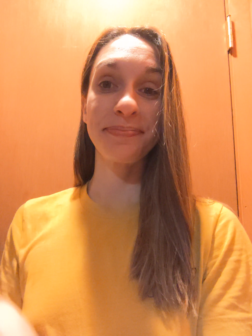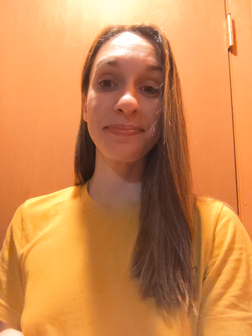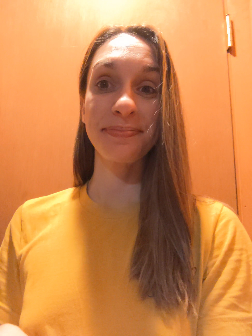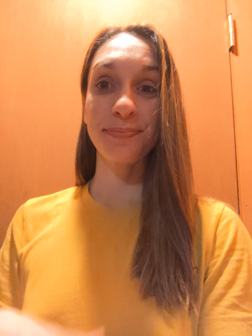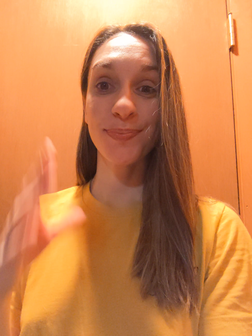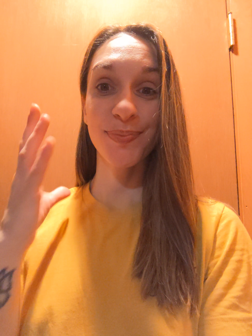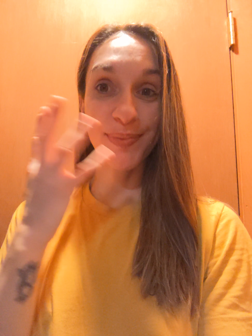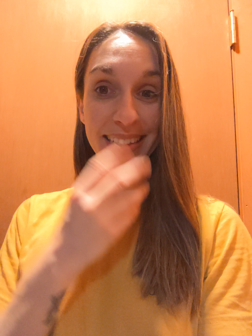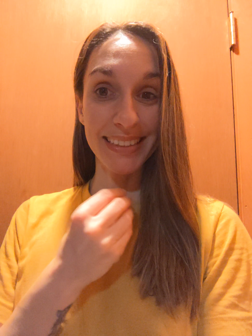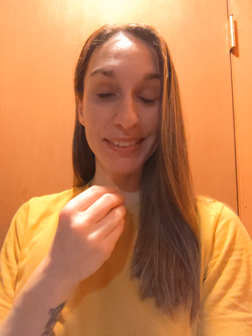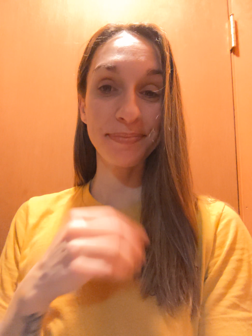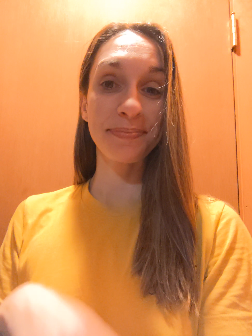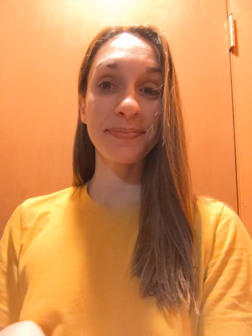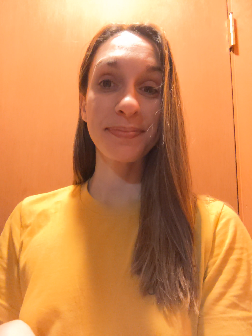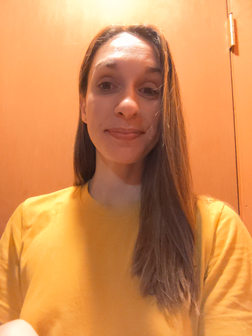pretty